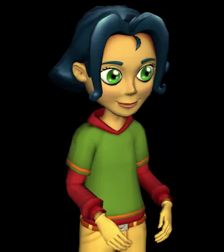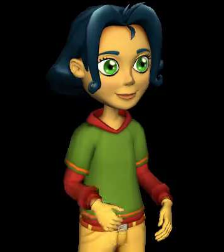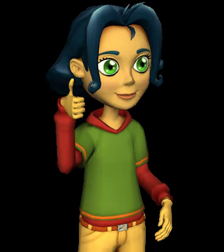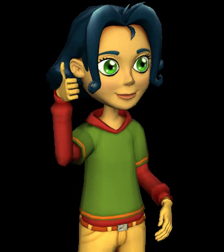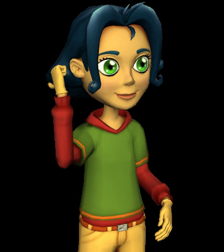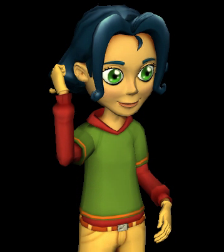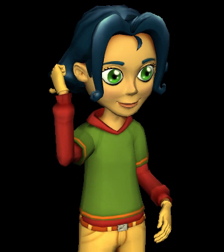أمس